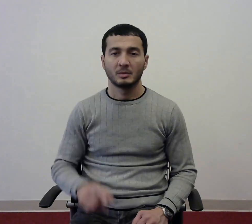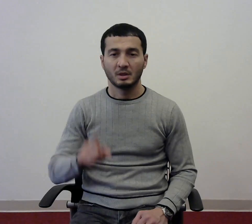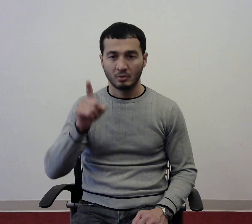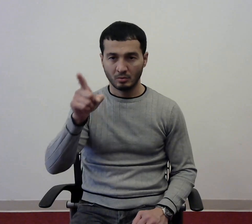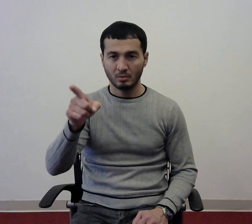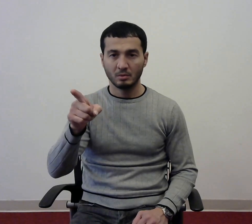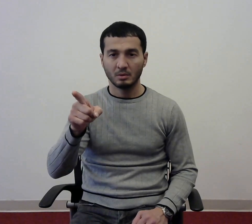O